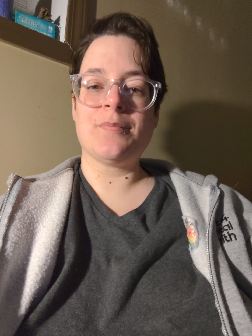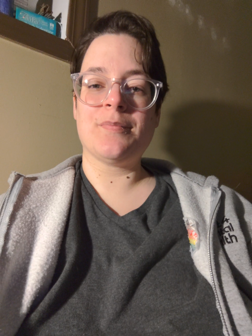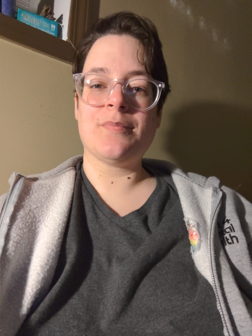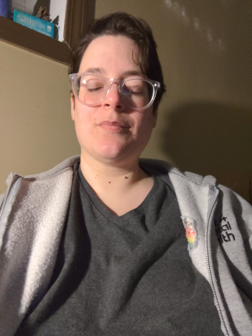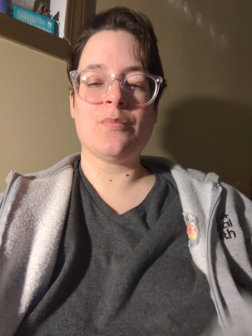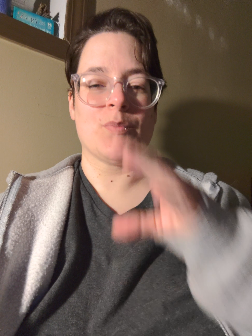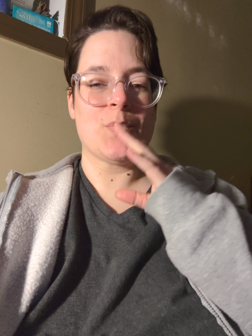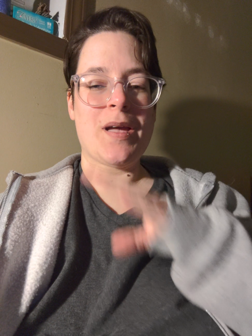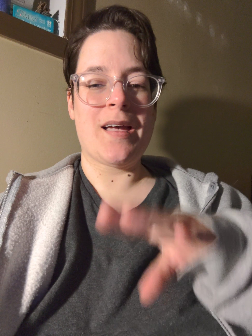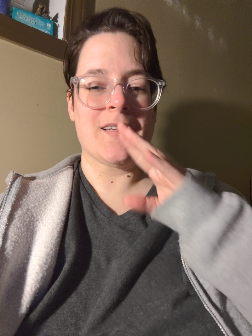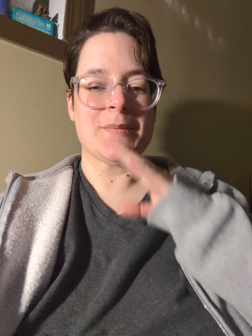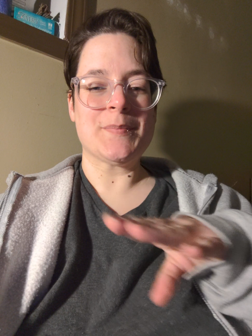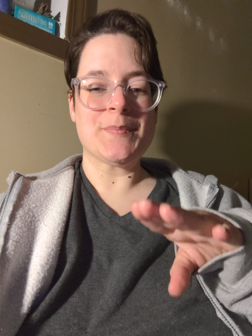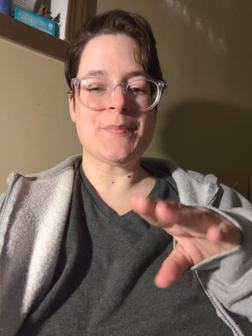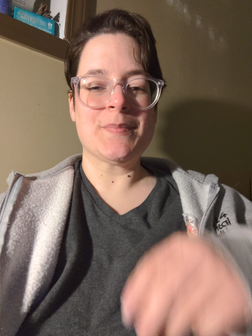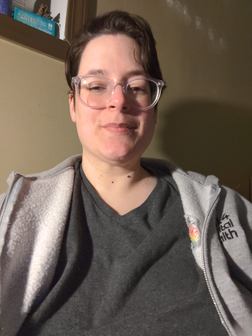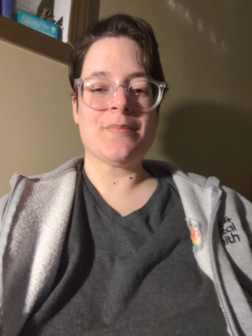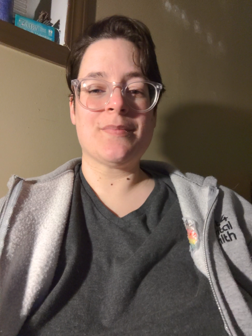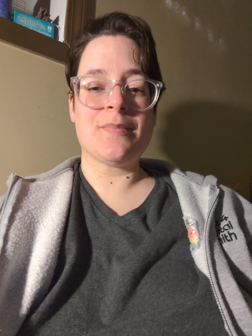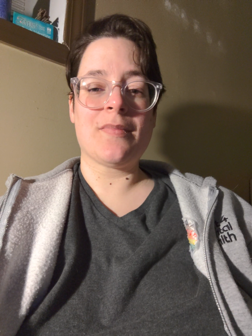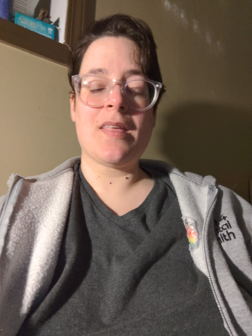quiet